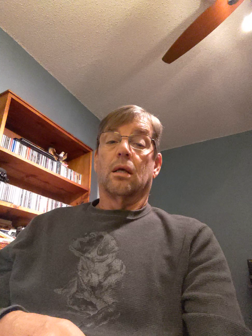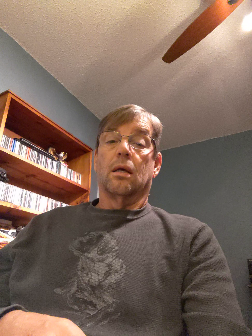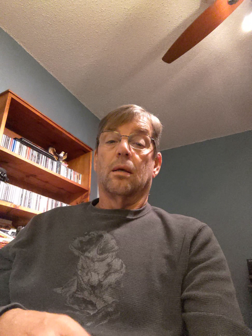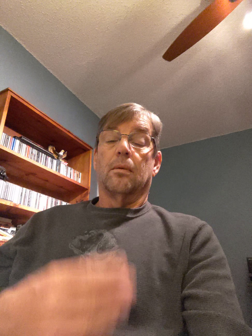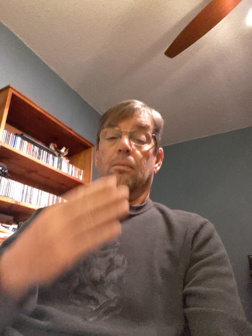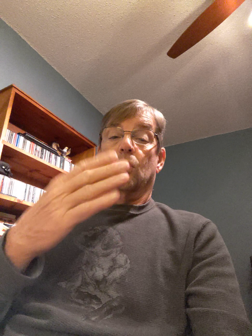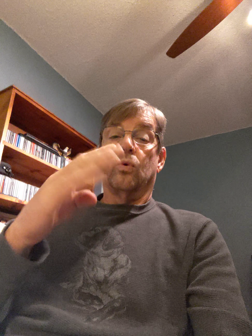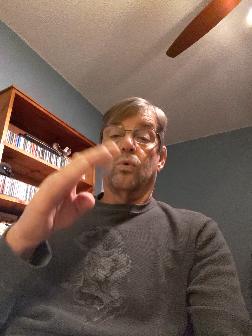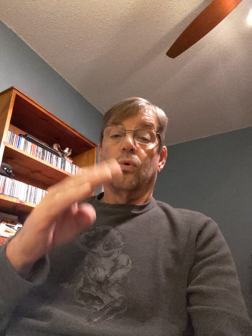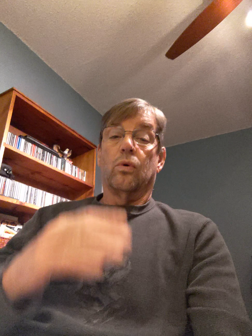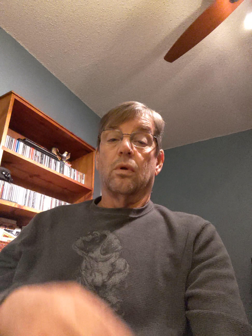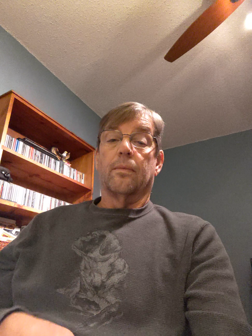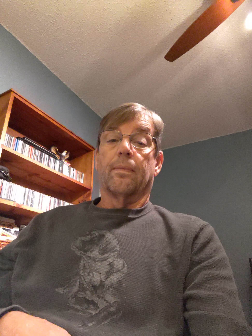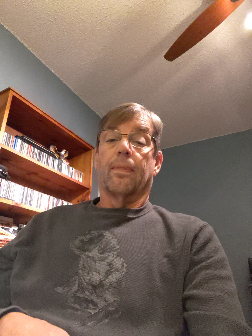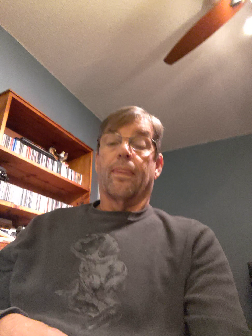blue